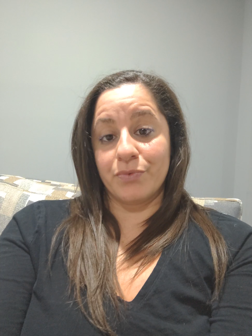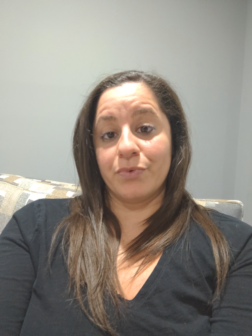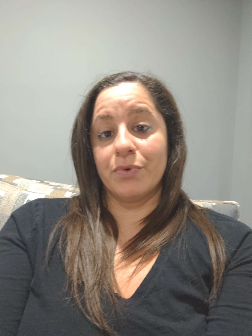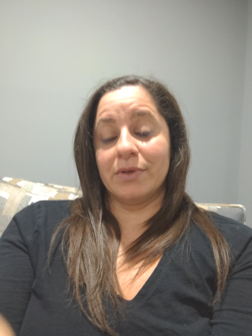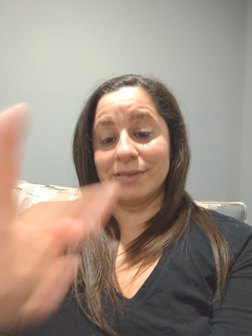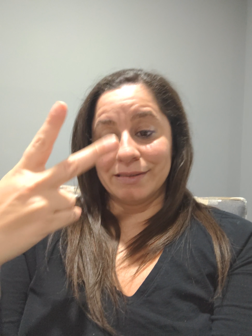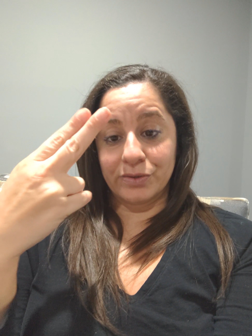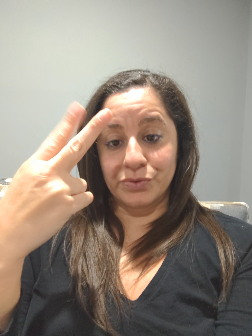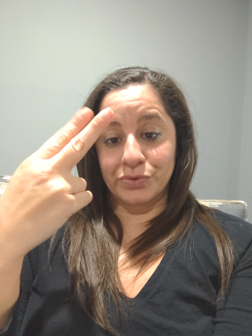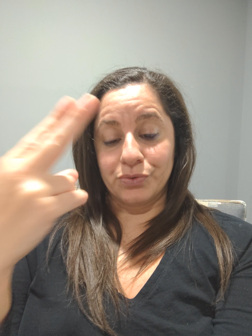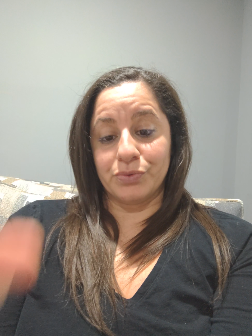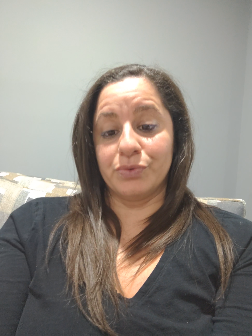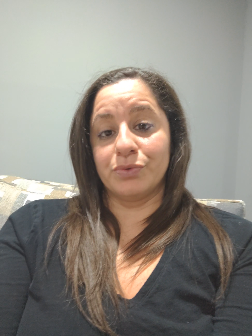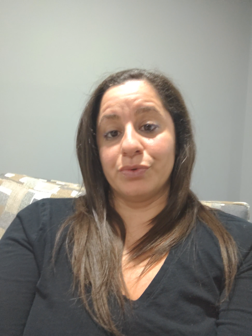scissors